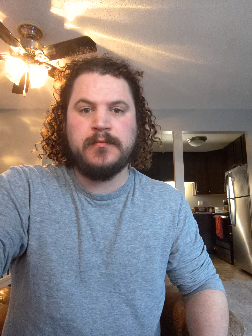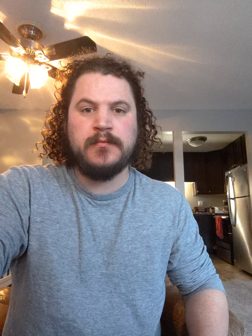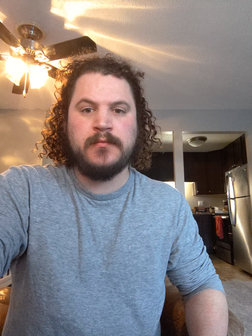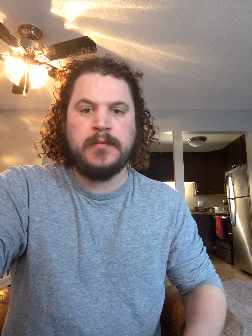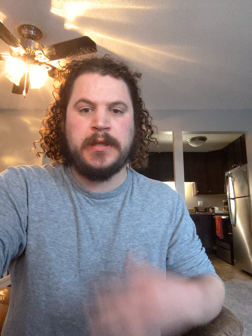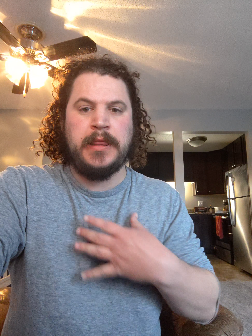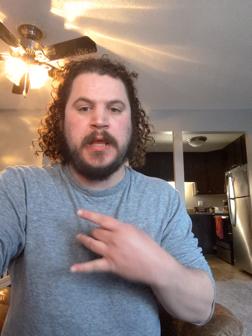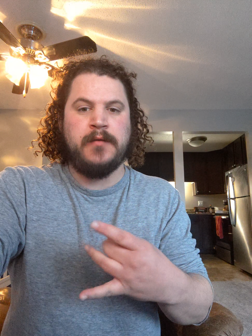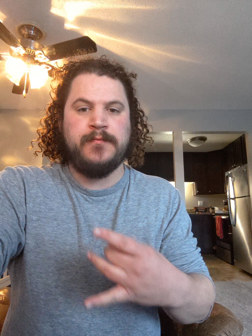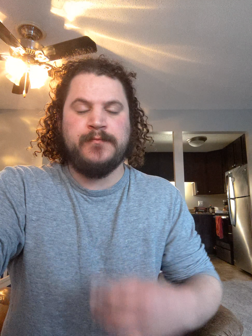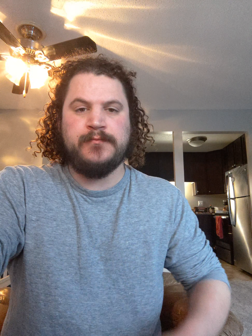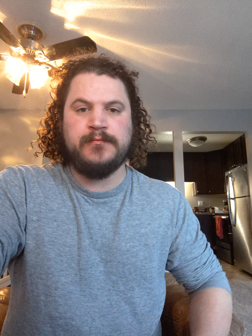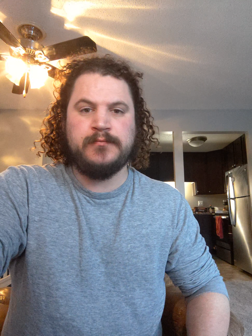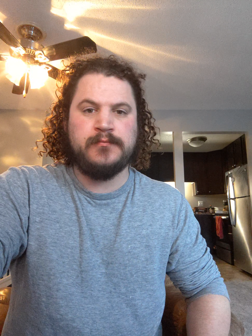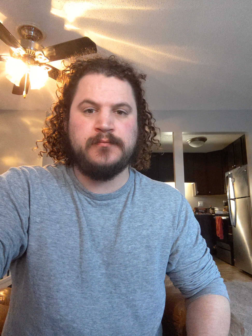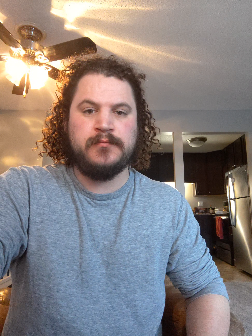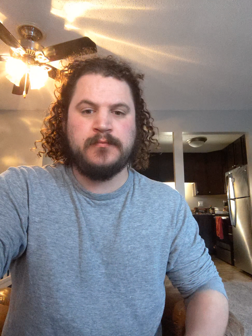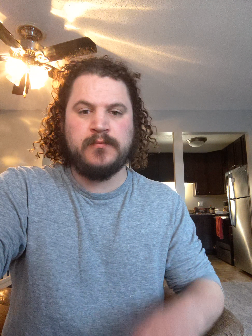like